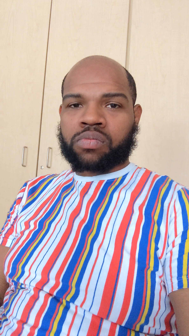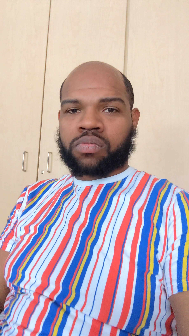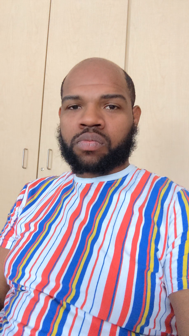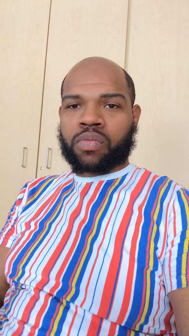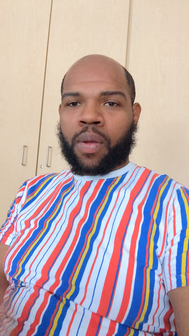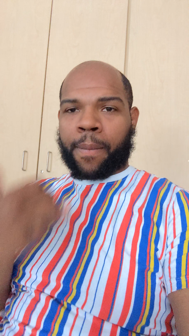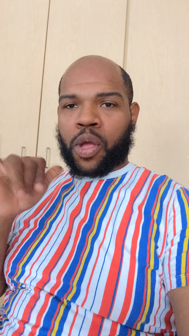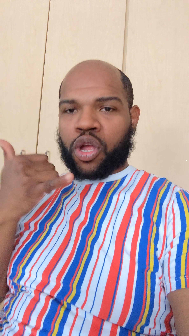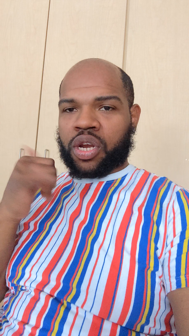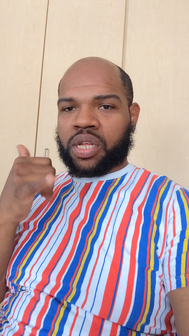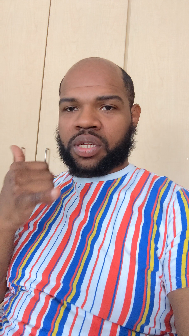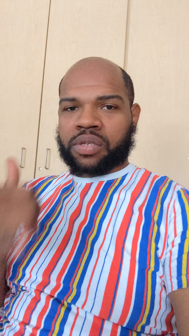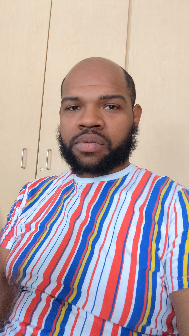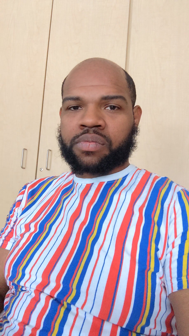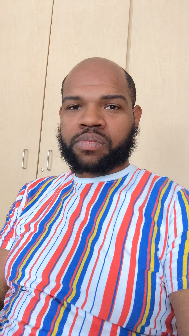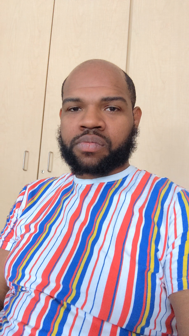party